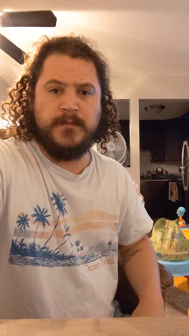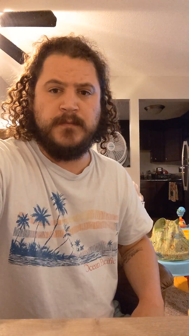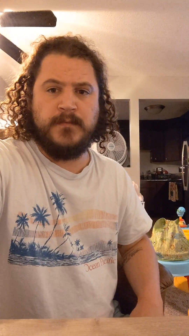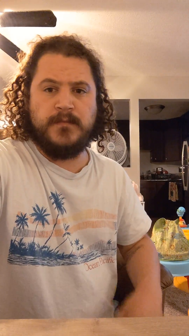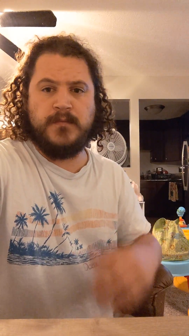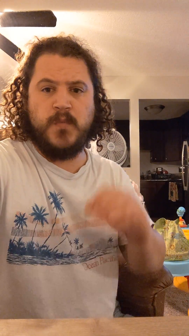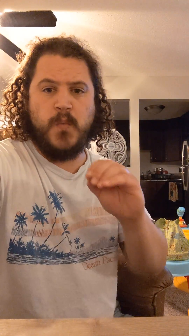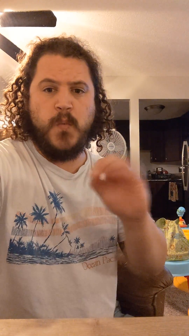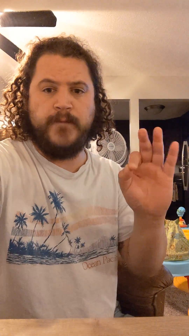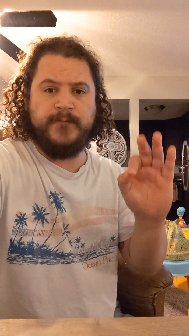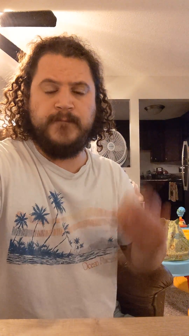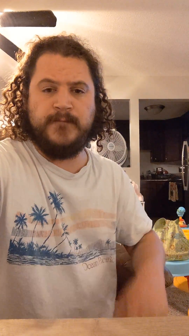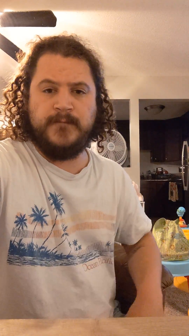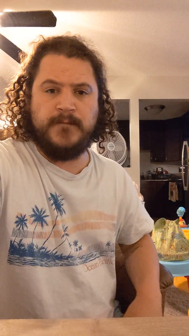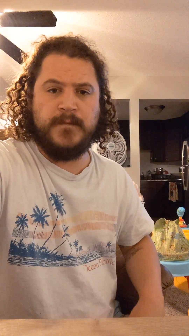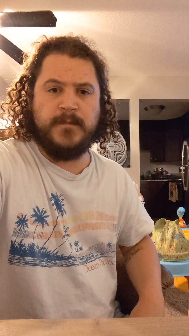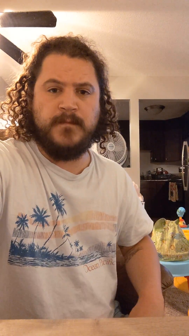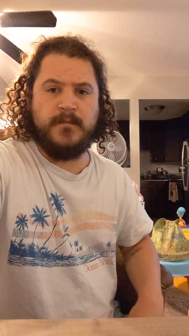off